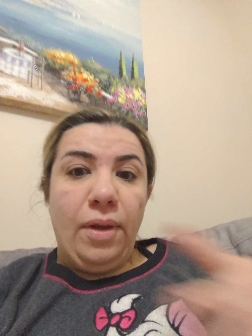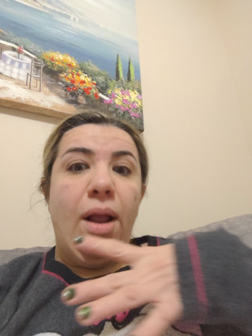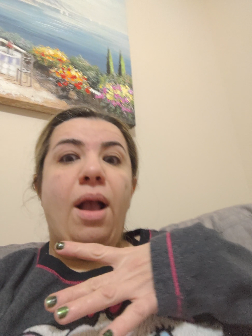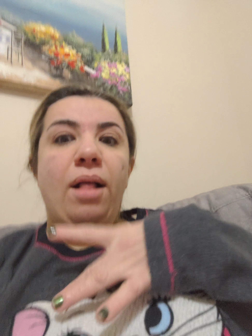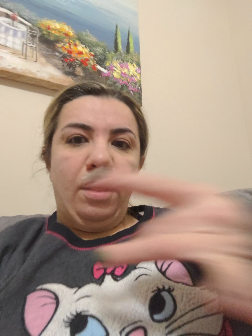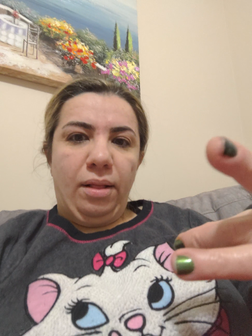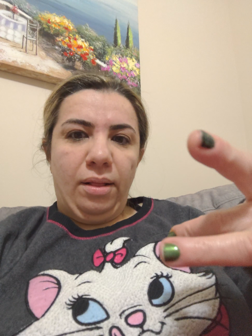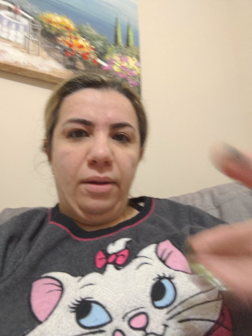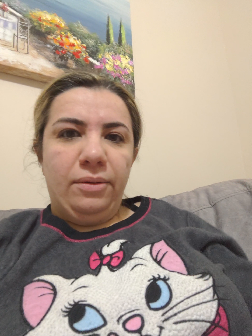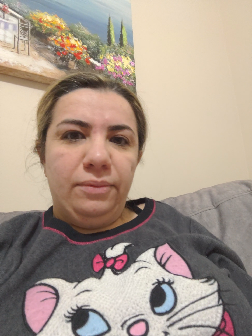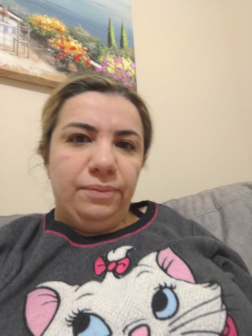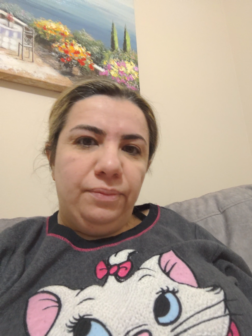like